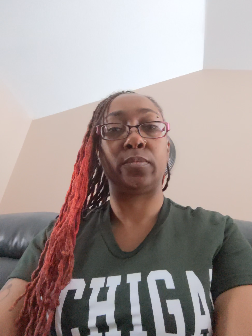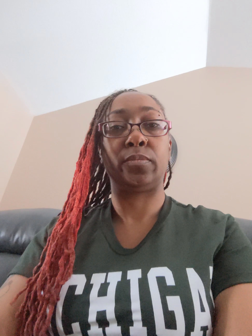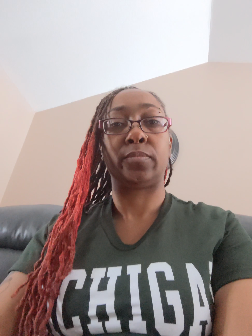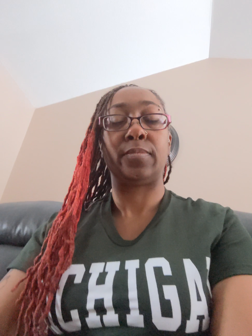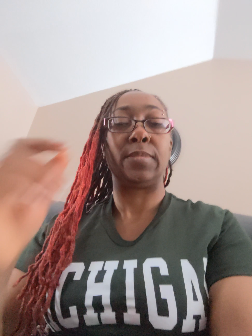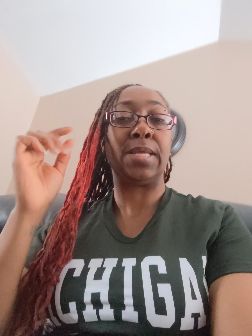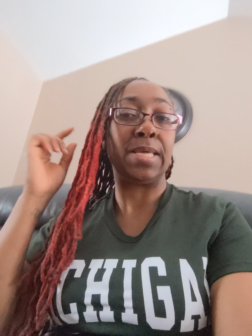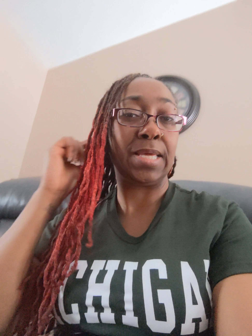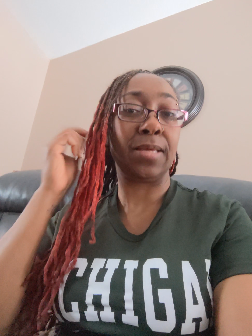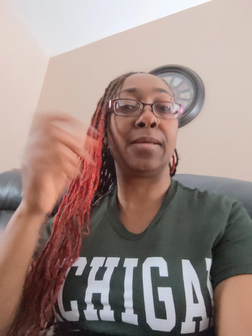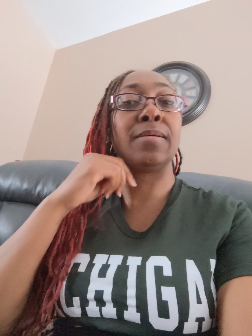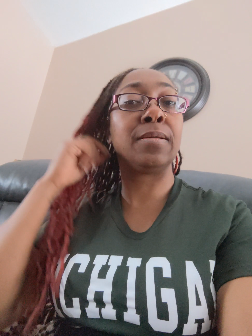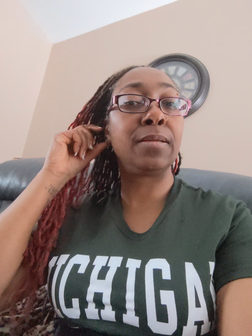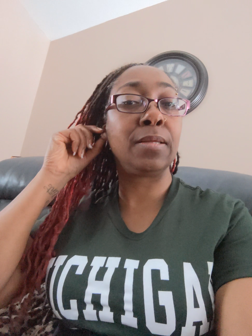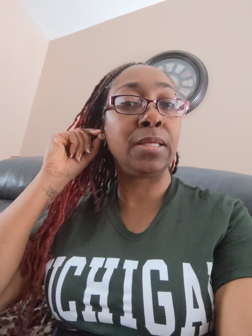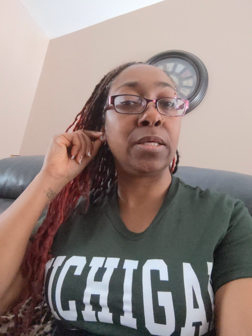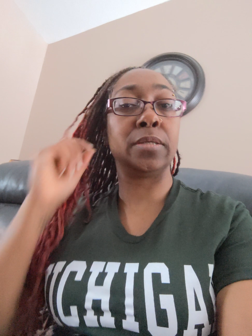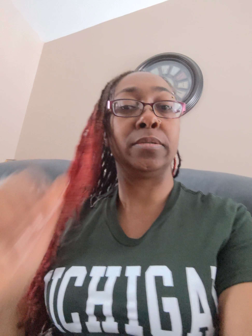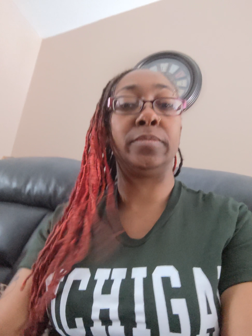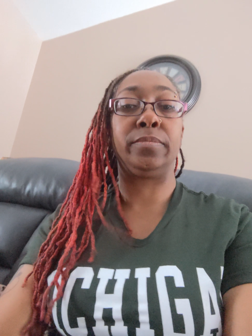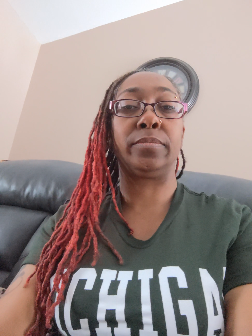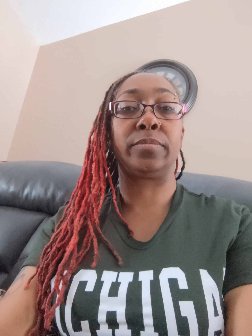ear